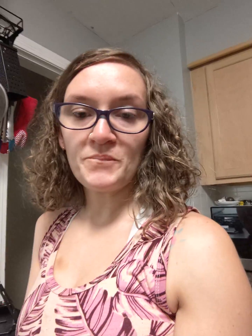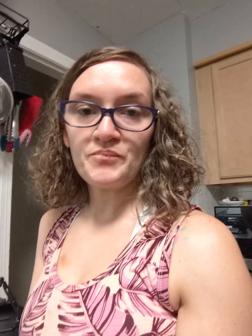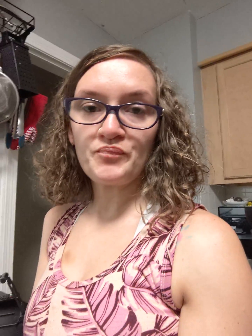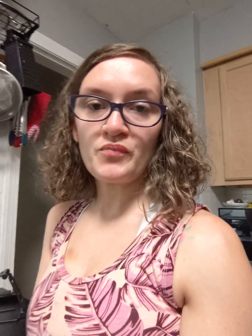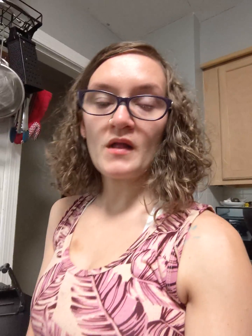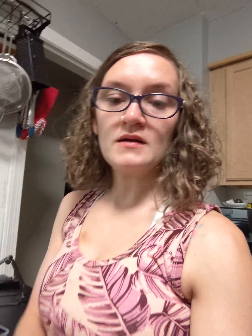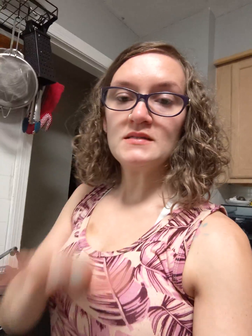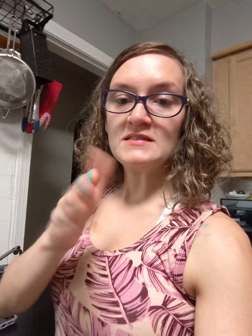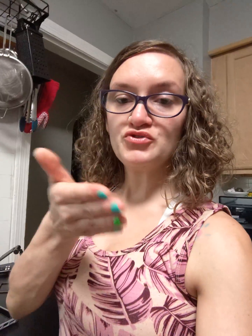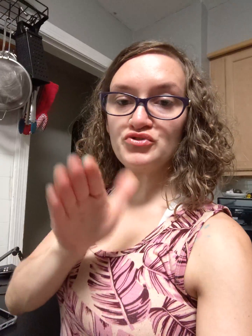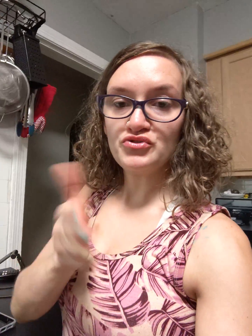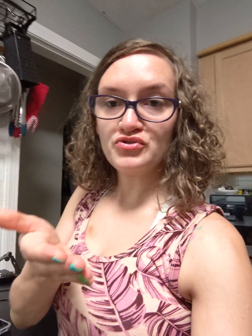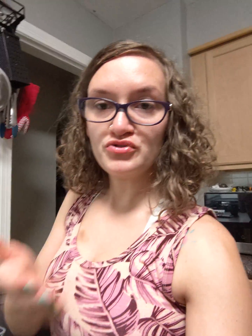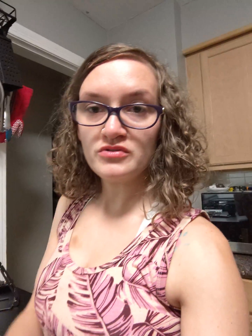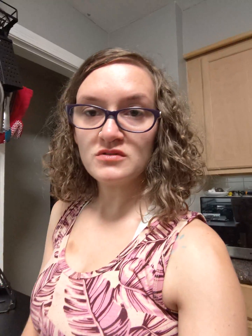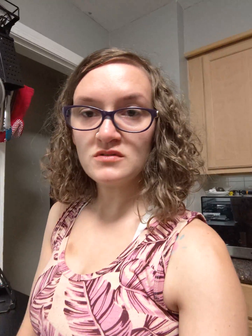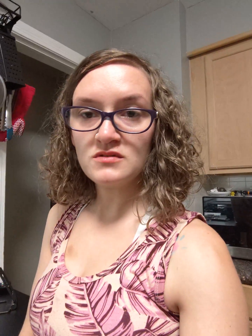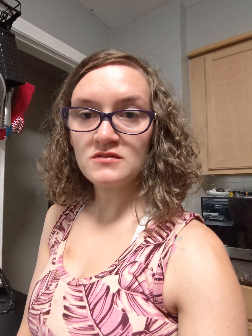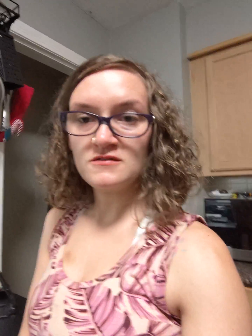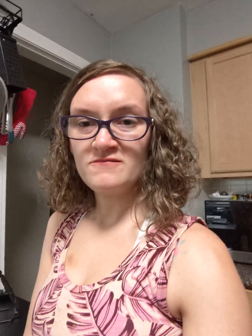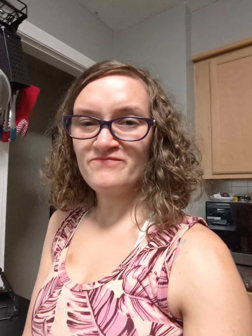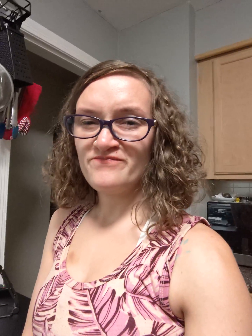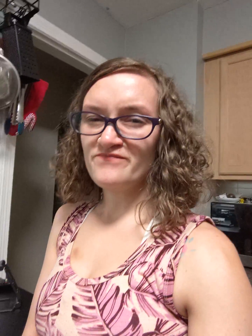kitchen